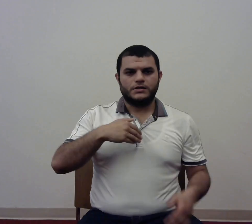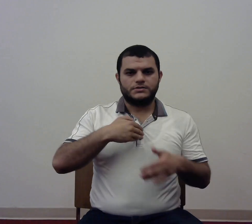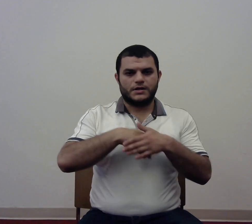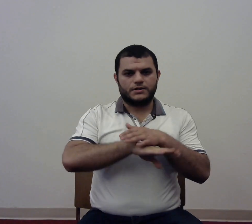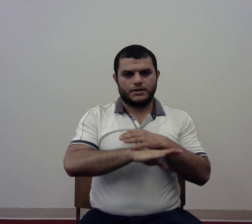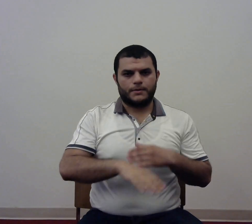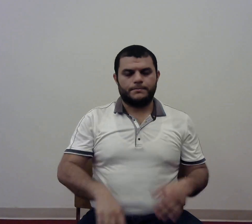getmək